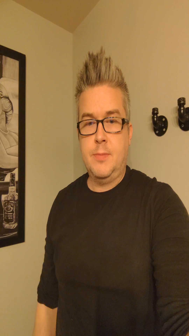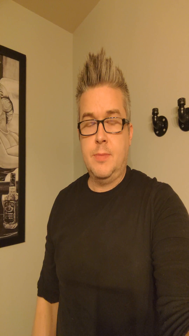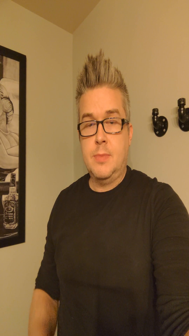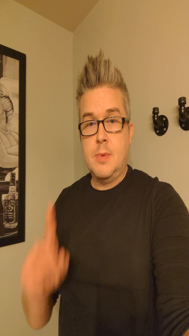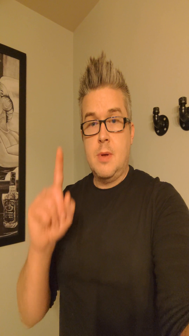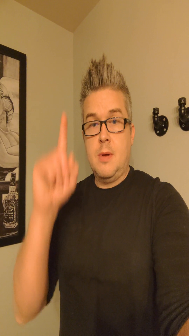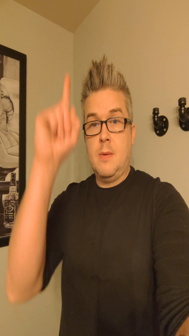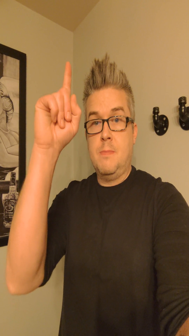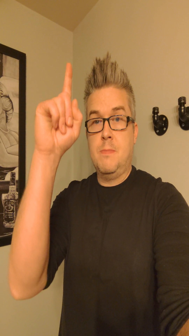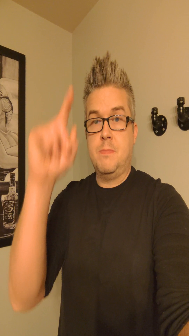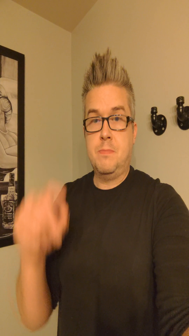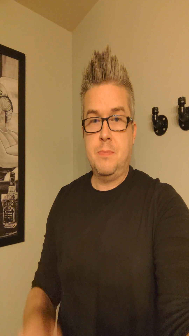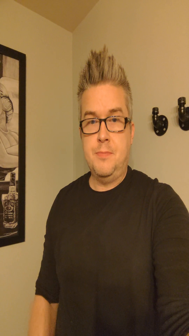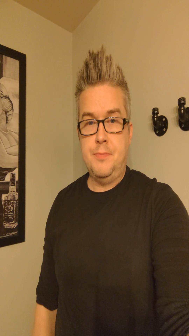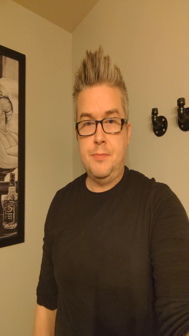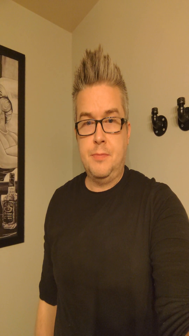up